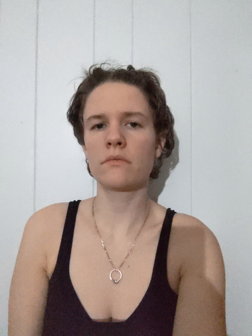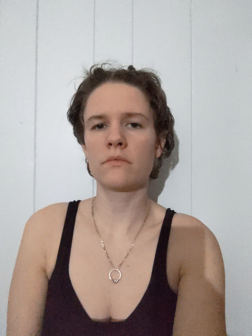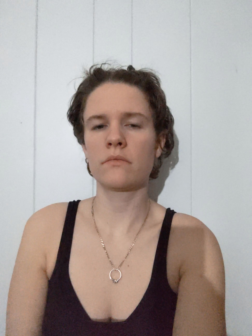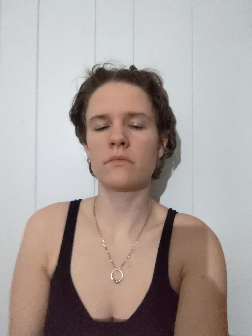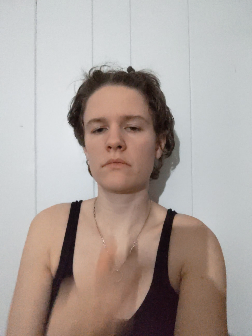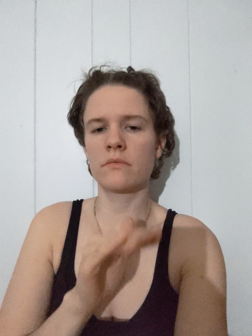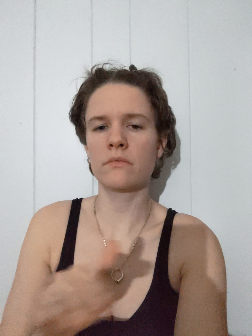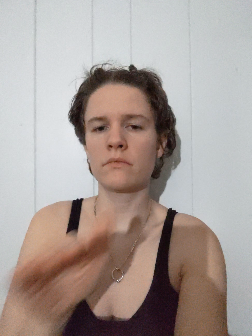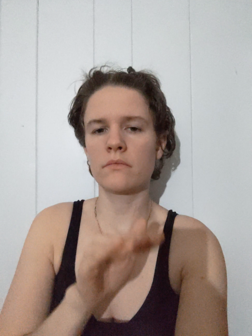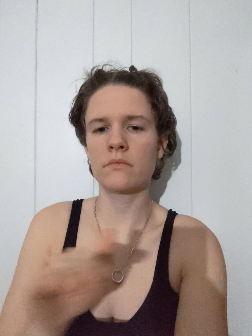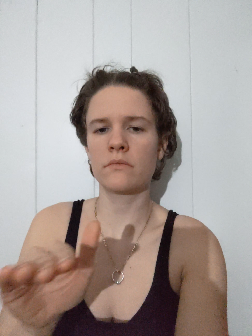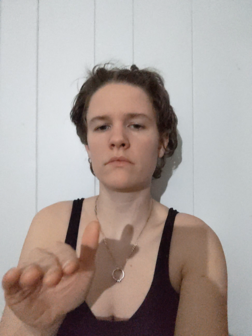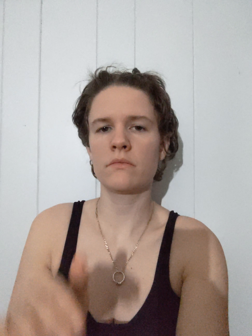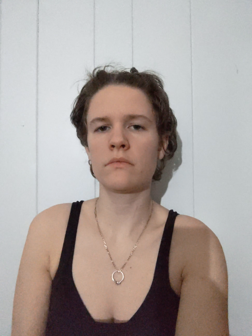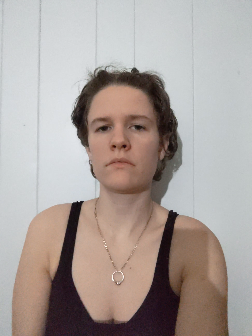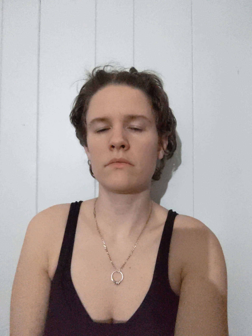clean